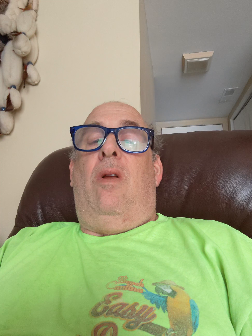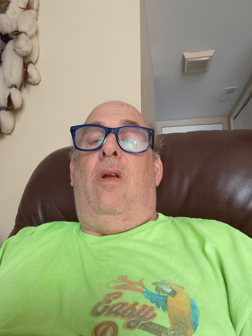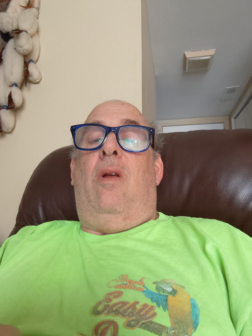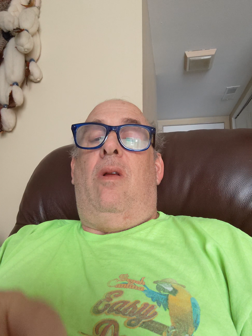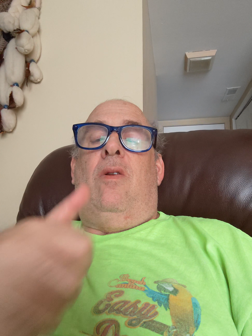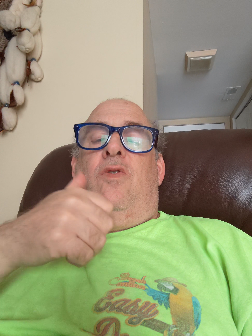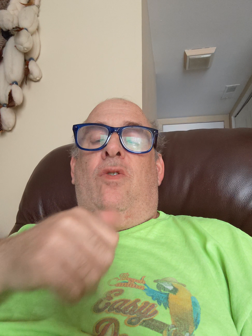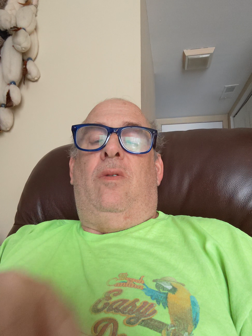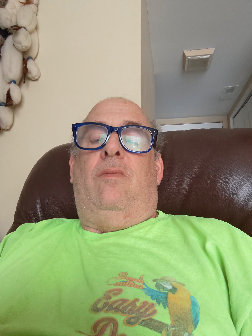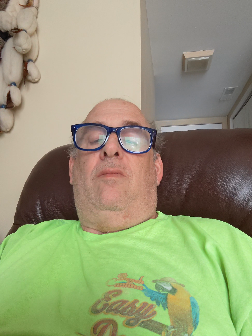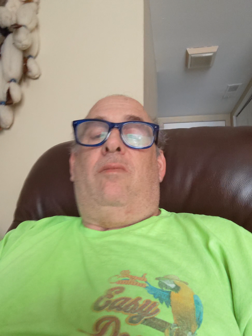girl